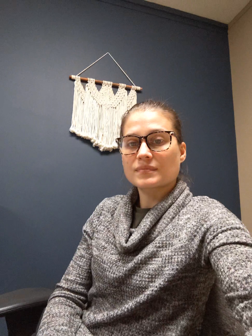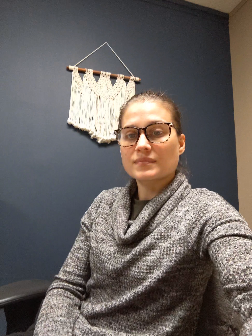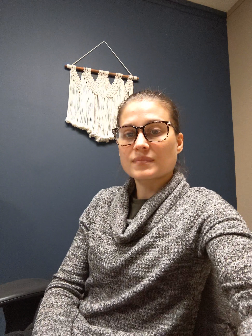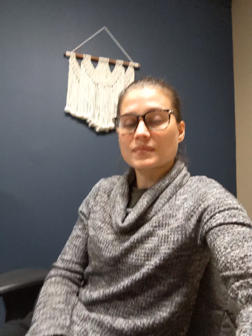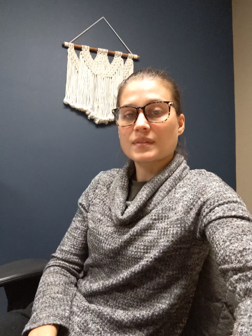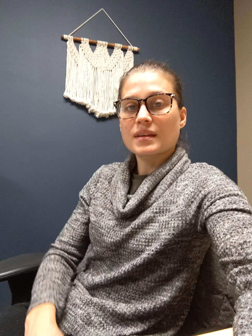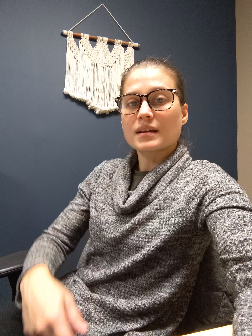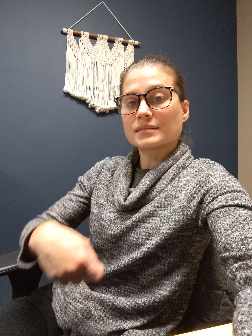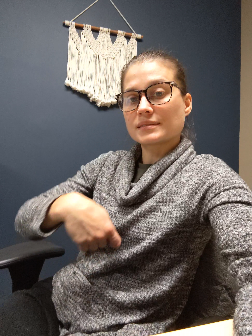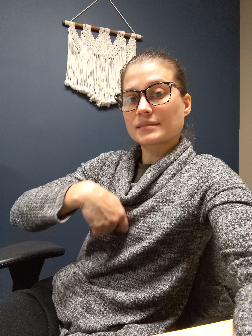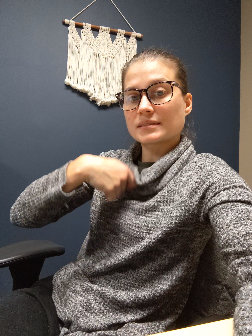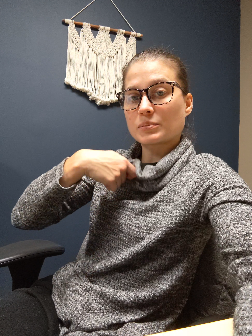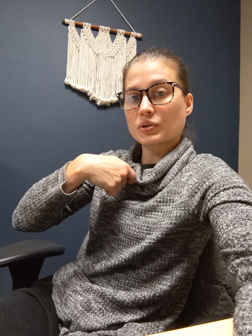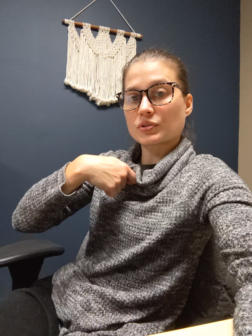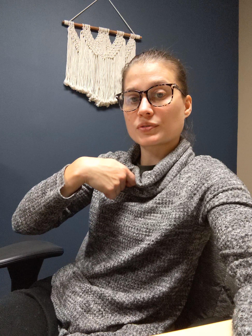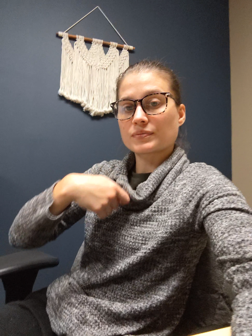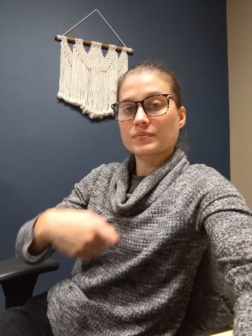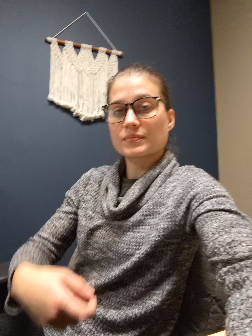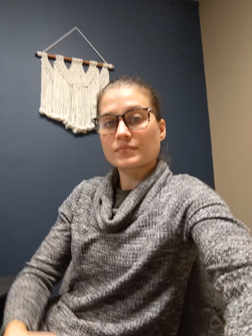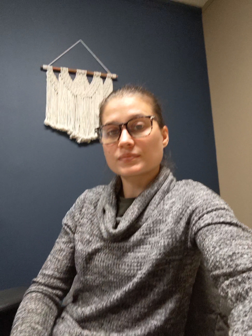zipper